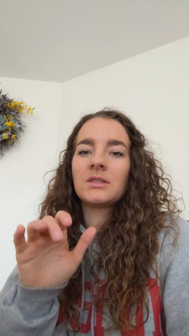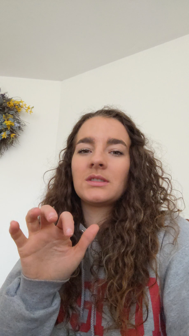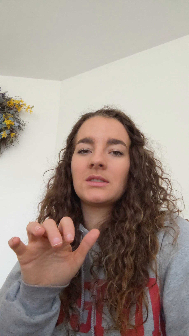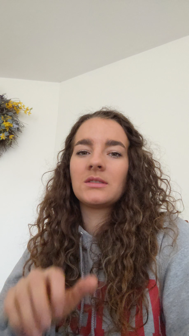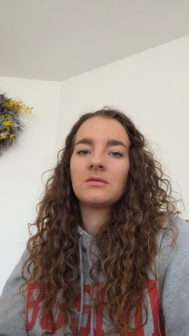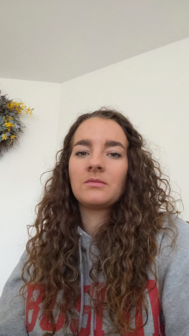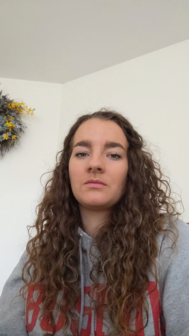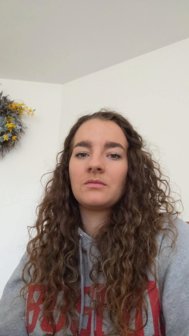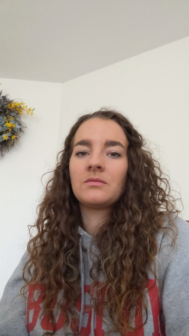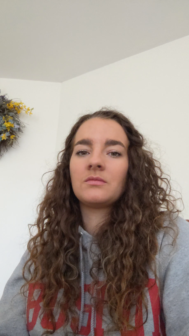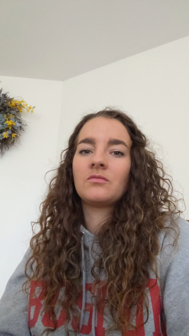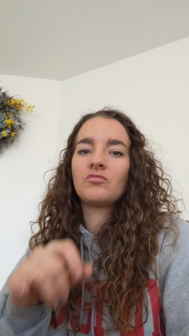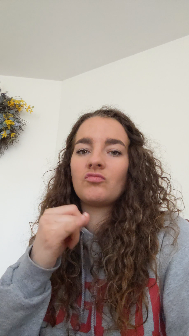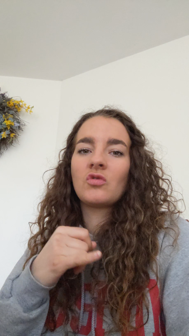draw